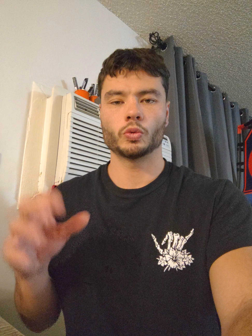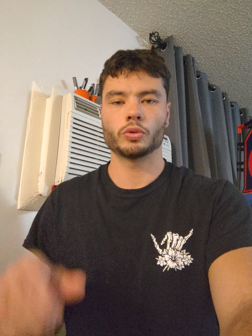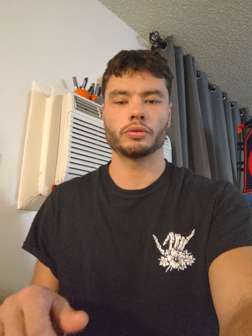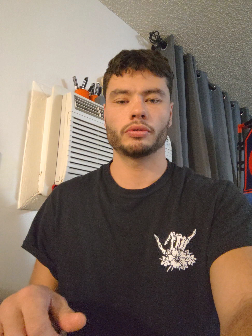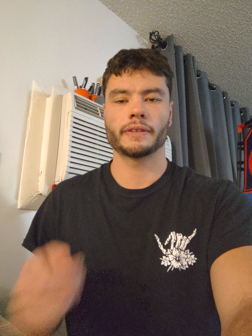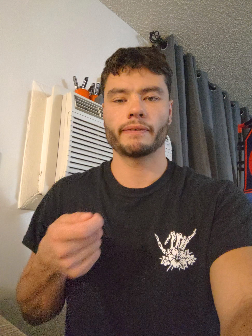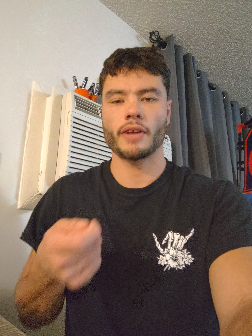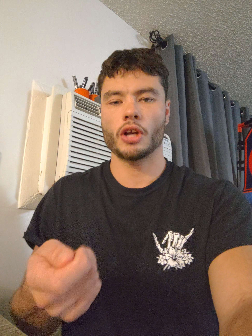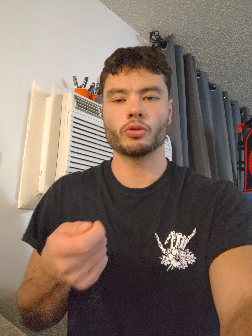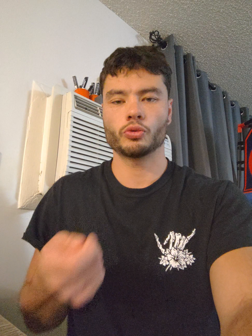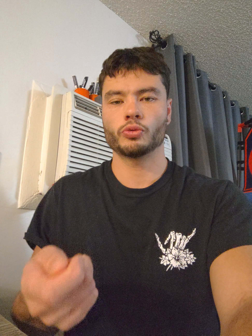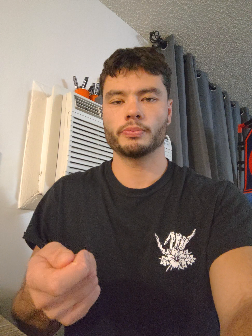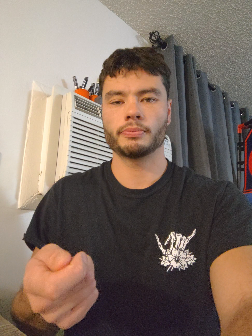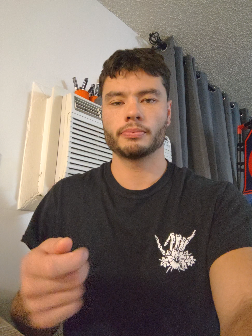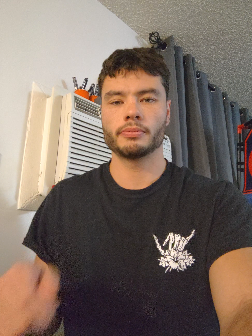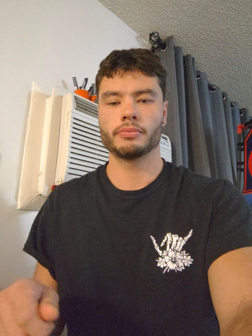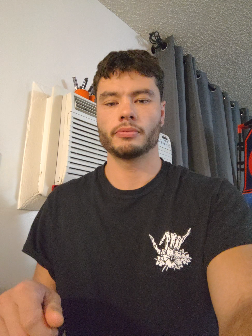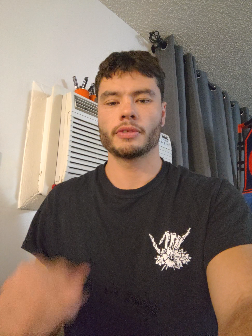vacuum